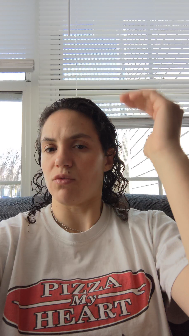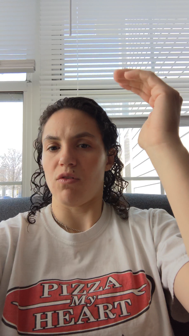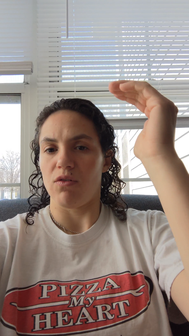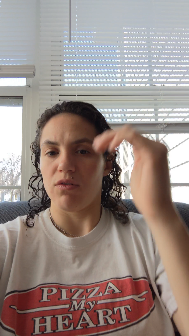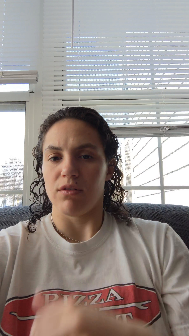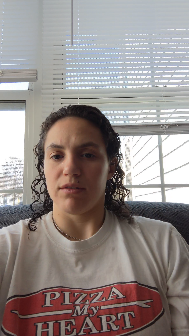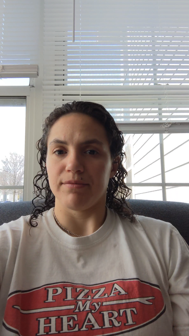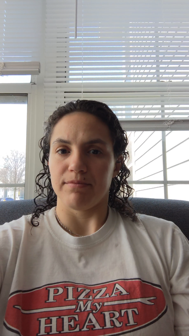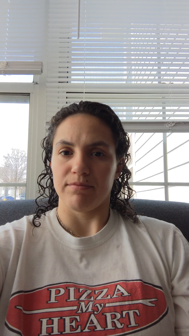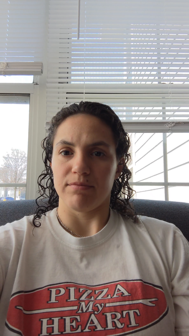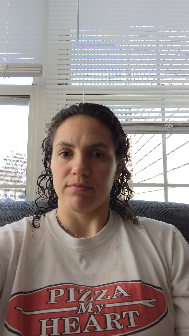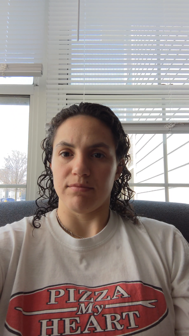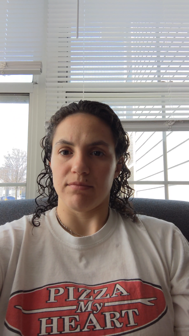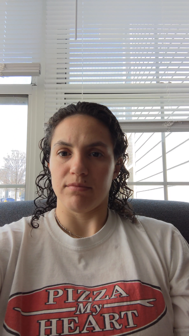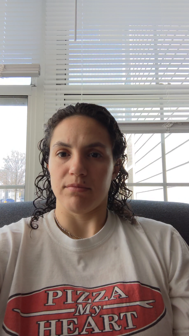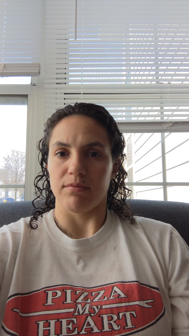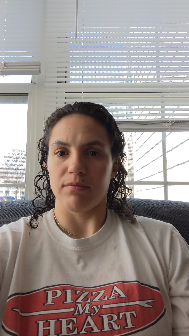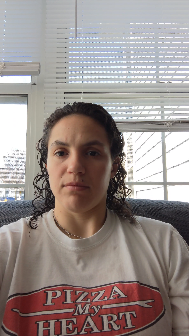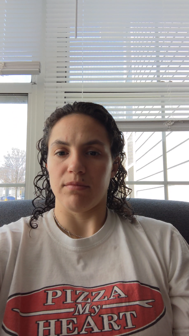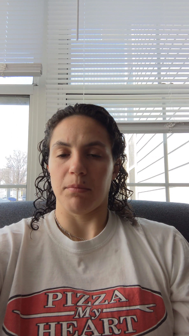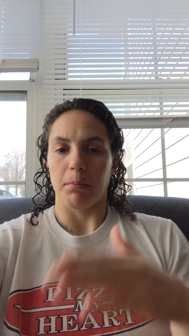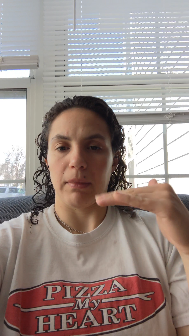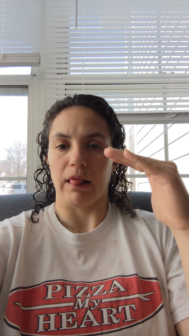build